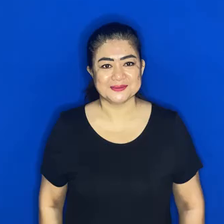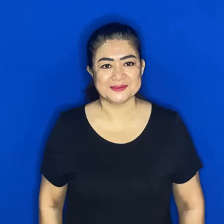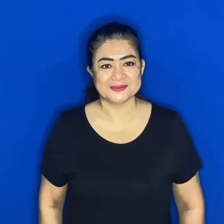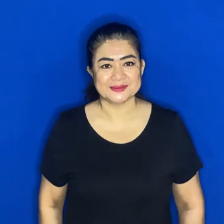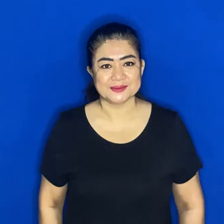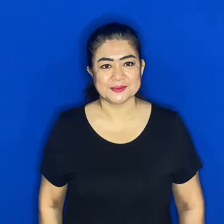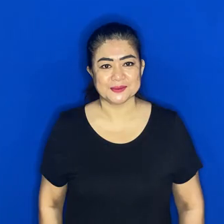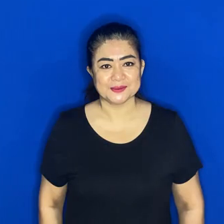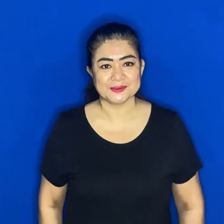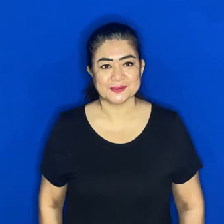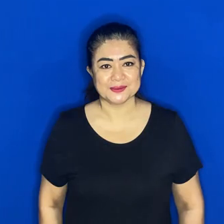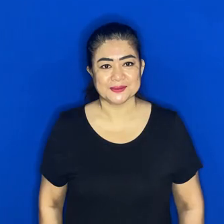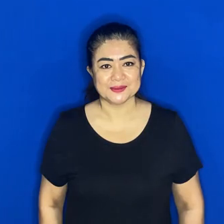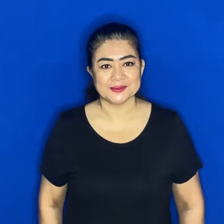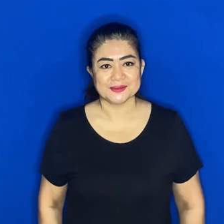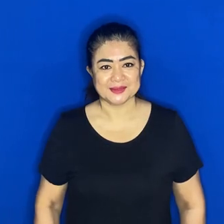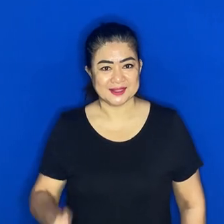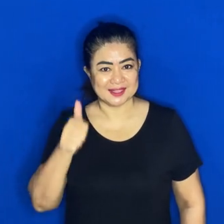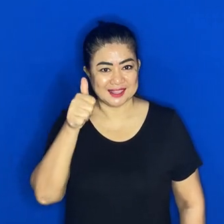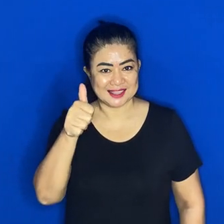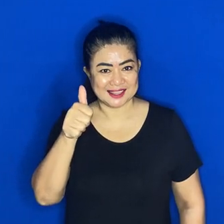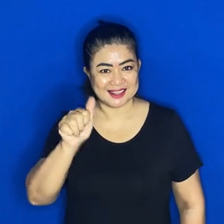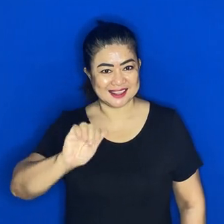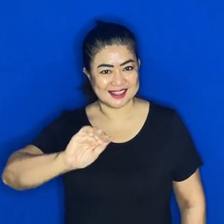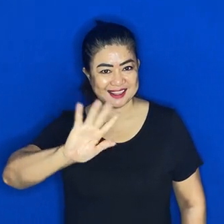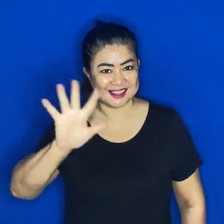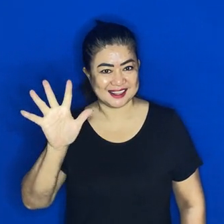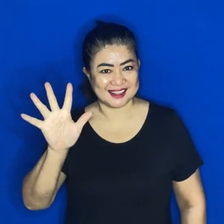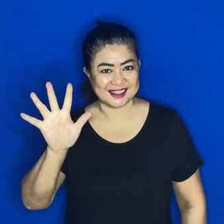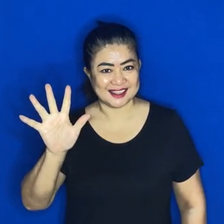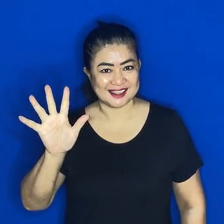good morning